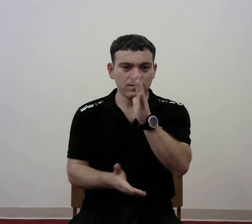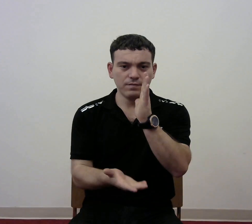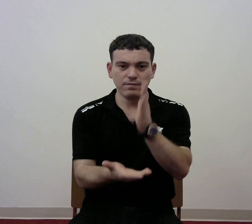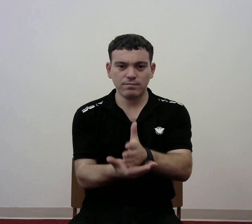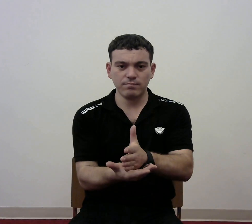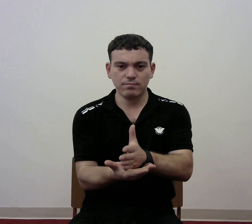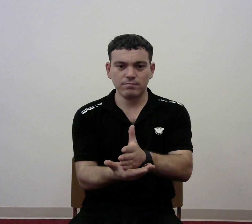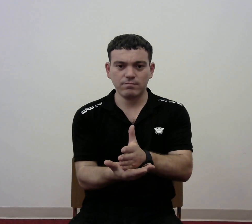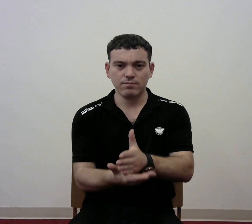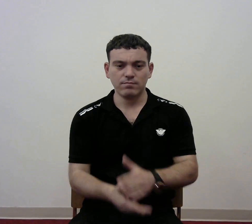var